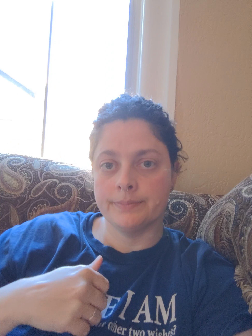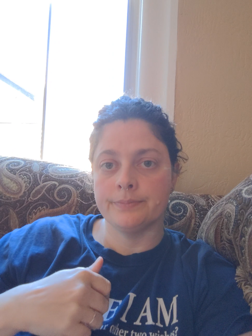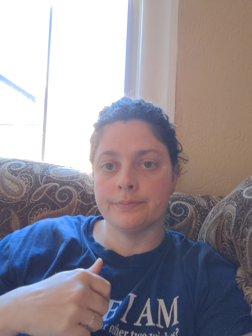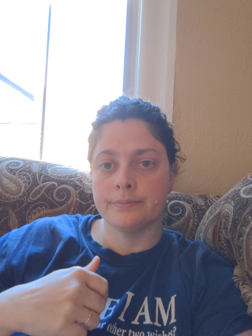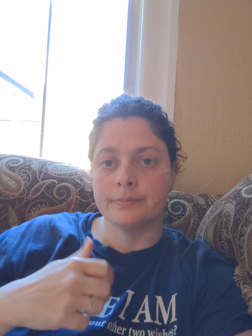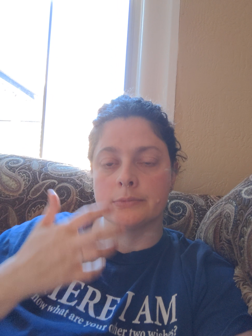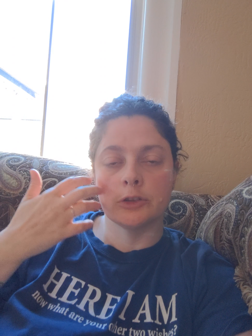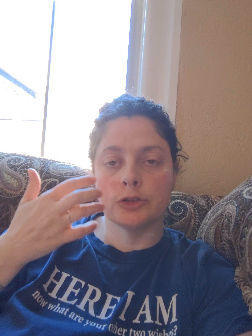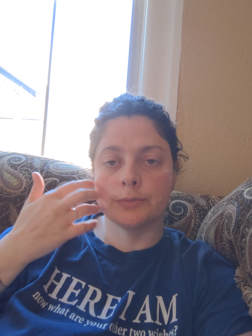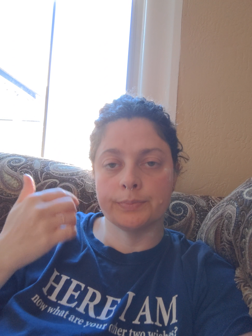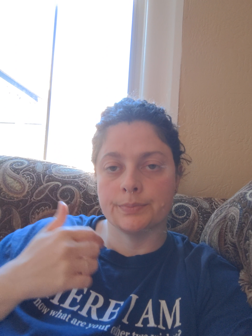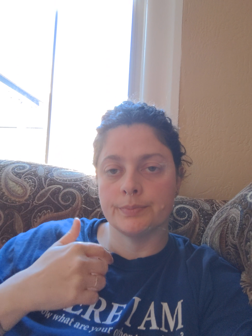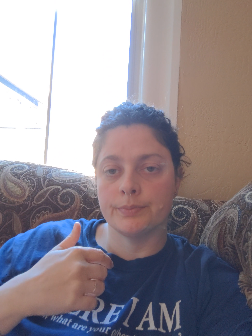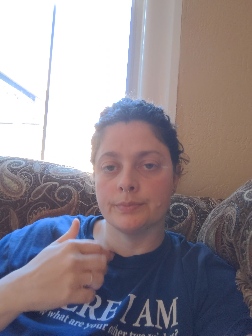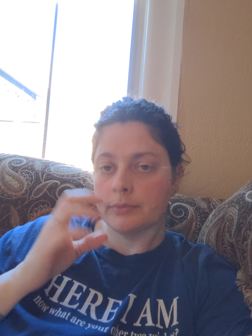tiger